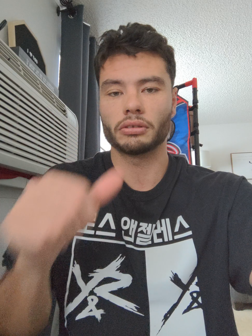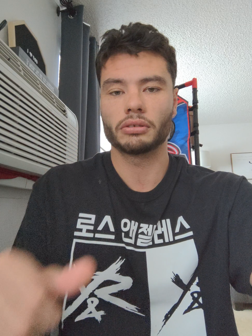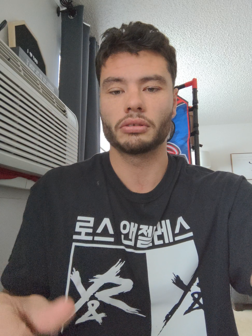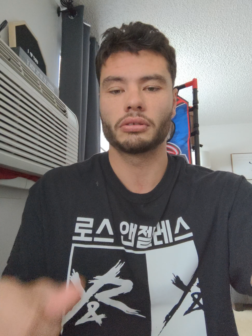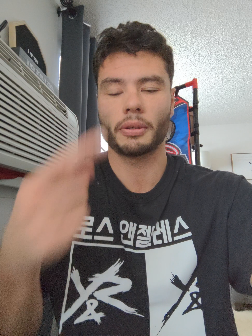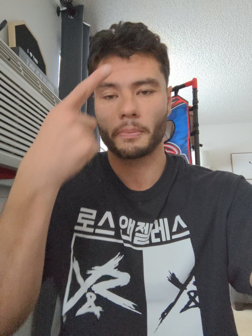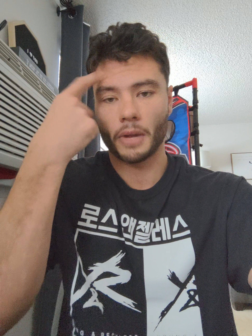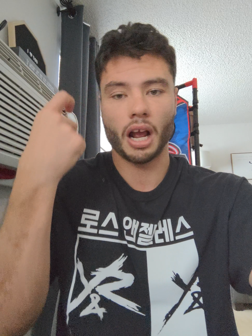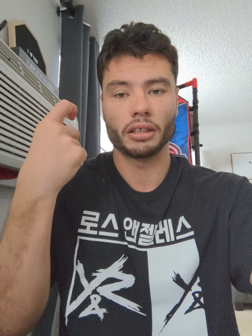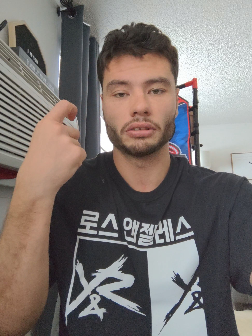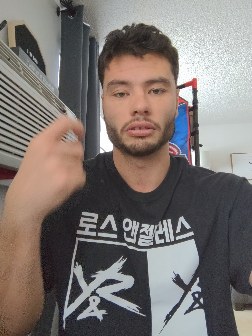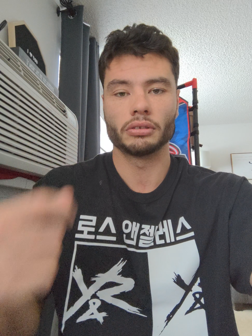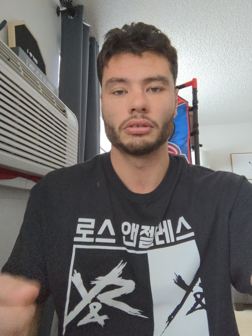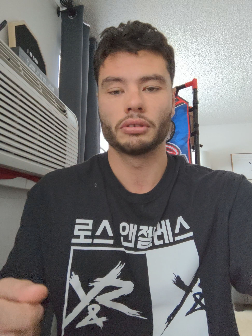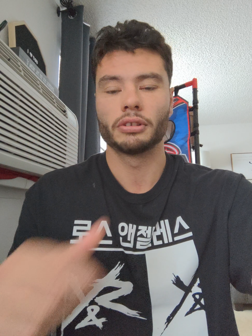because